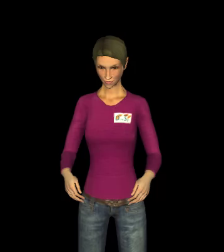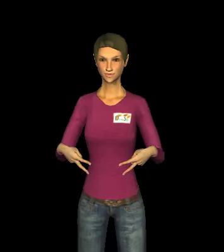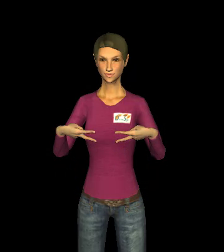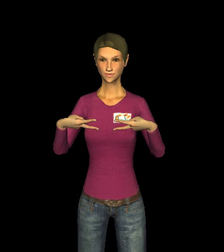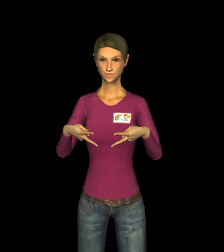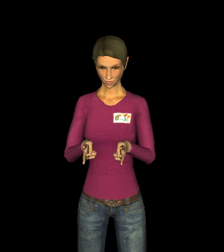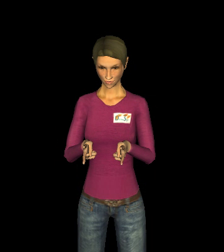تفويض